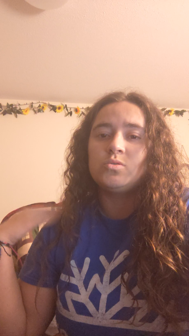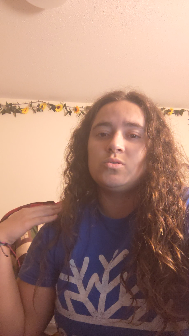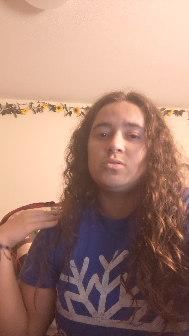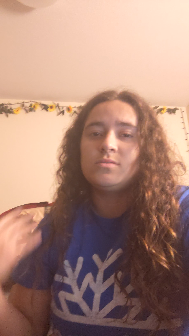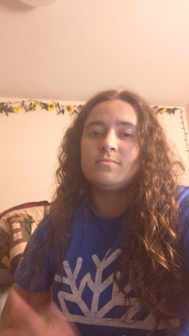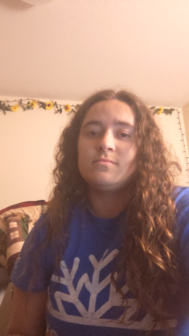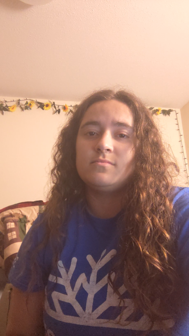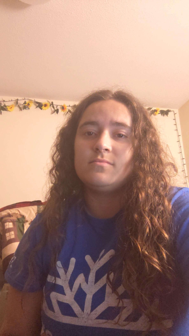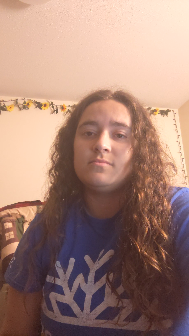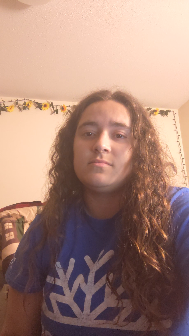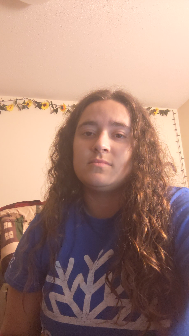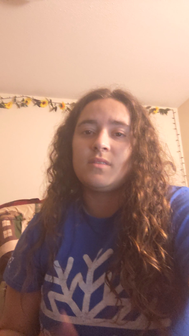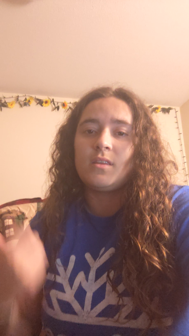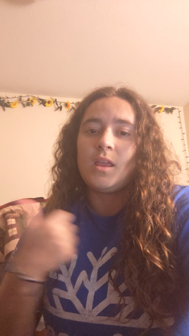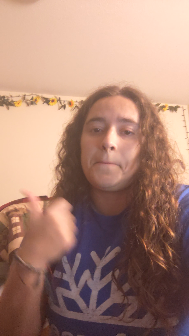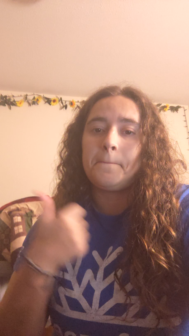game